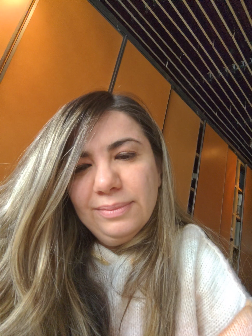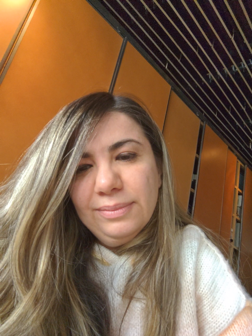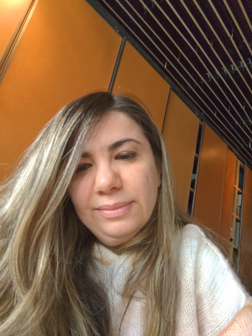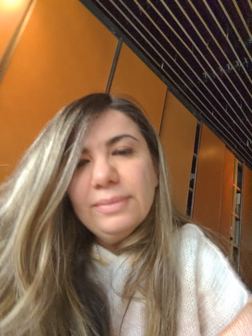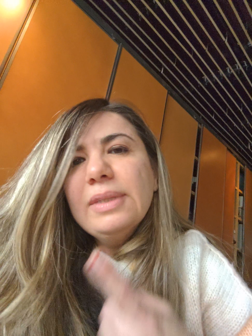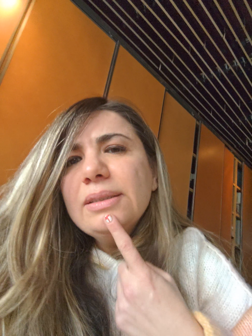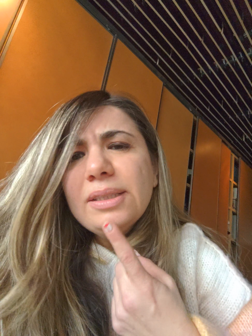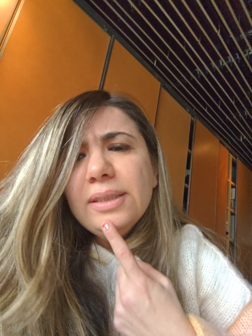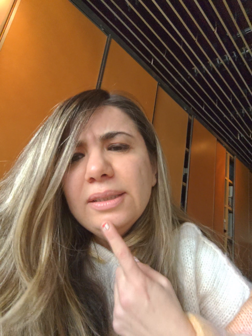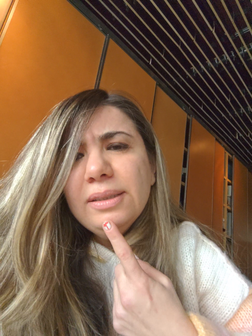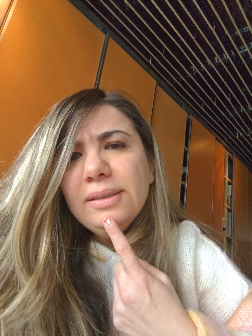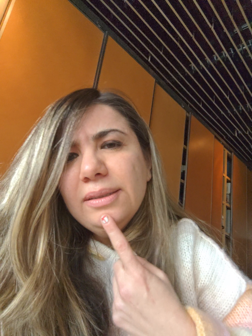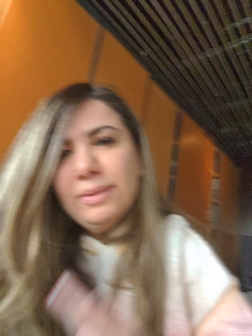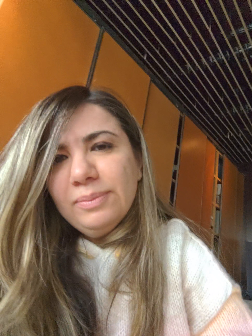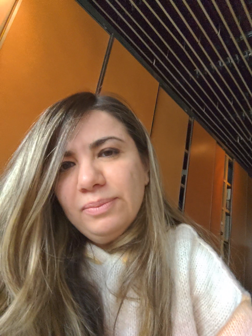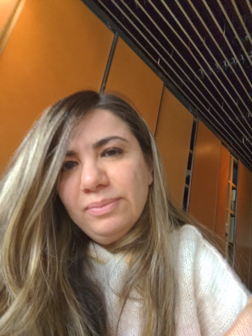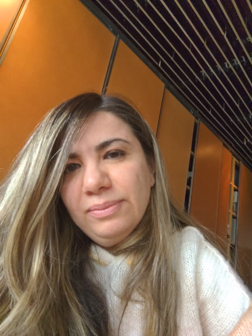say